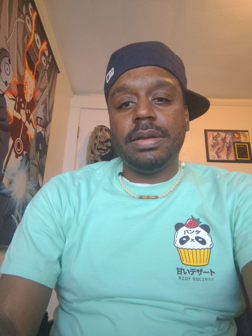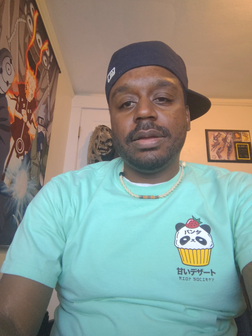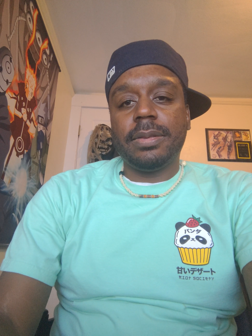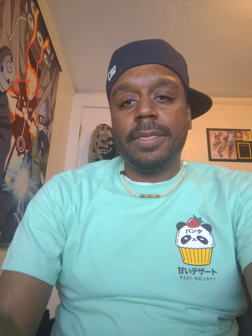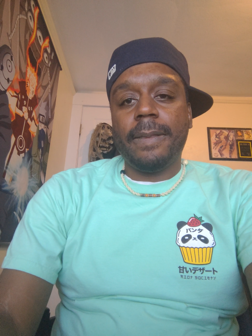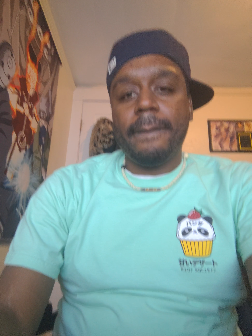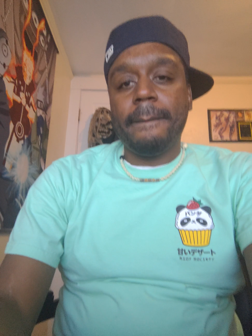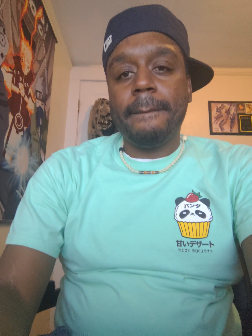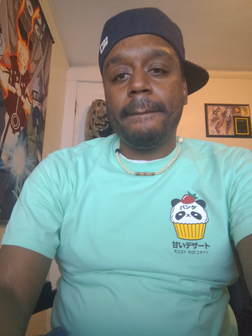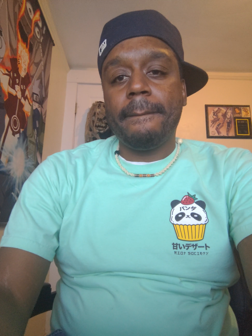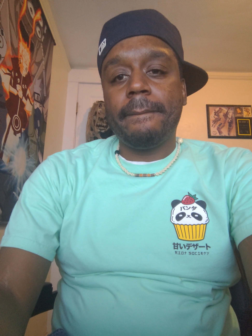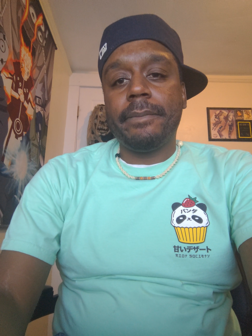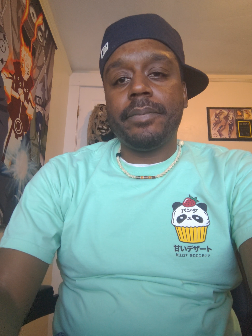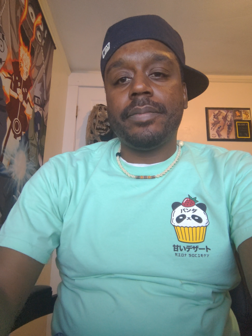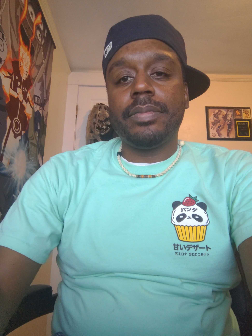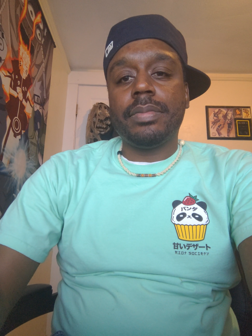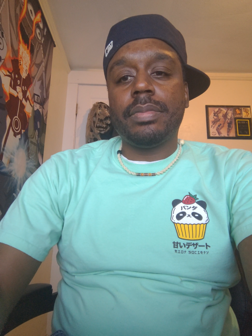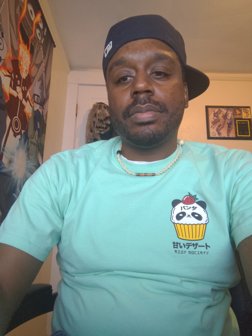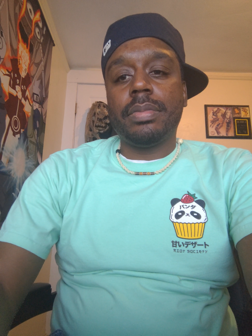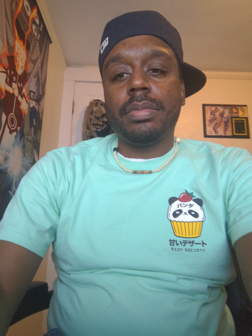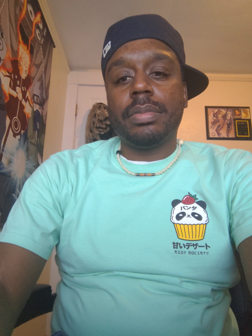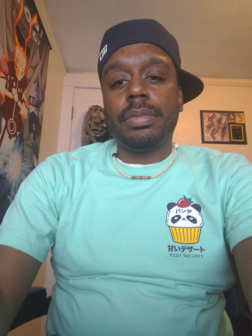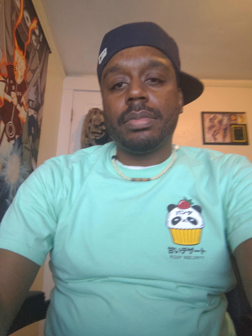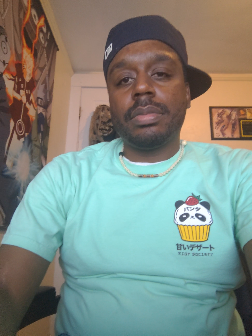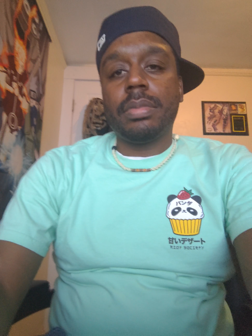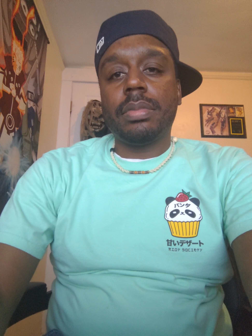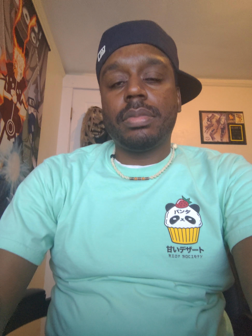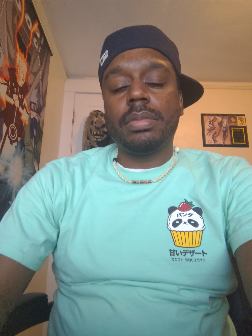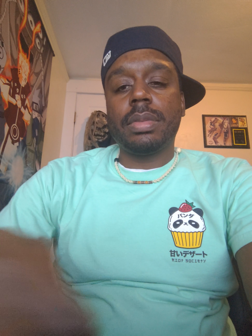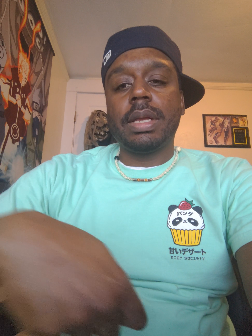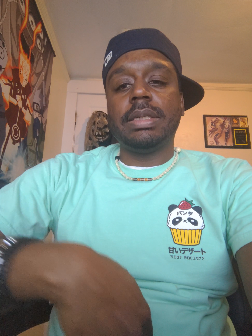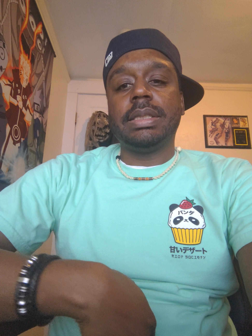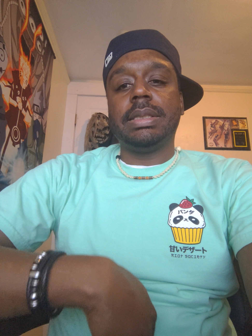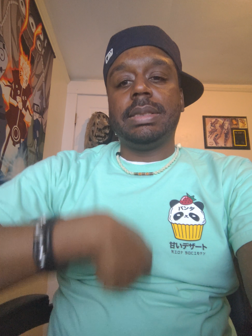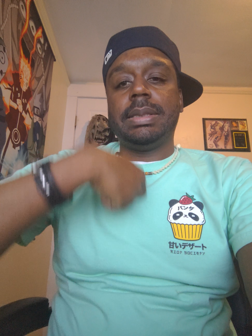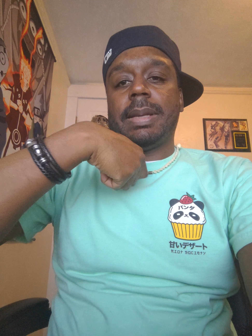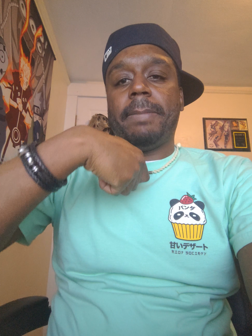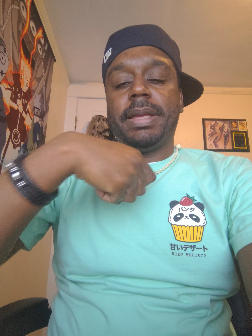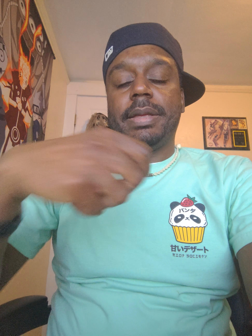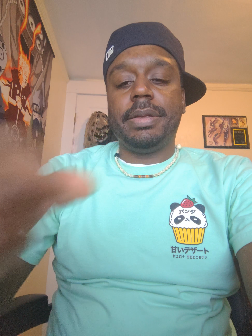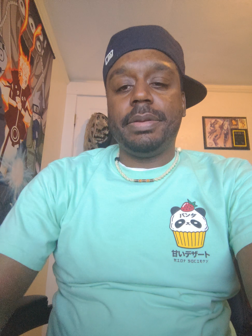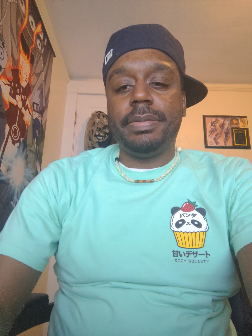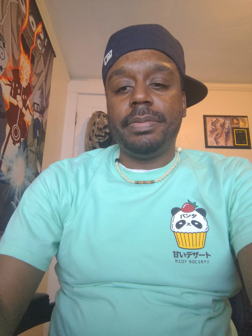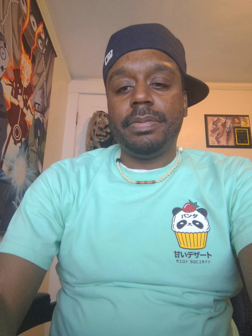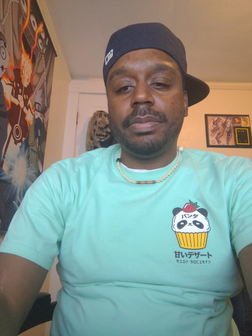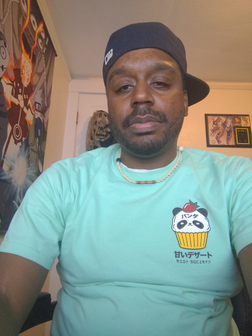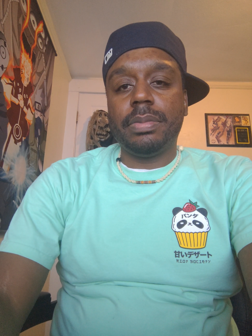zipper